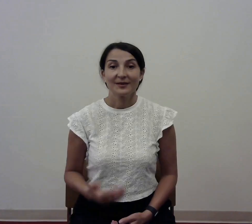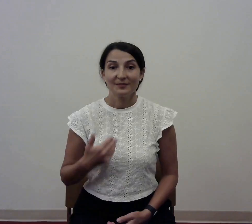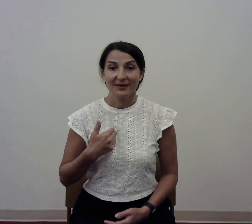mən